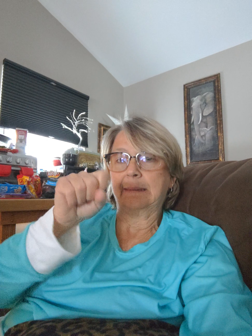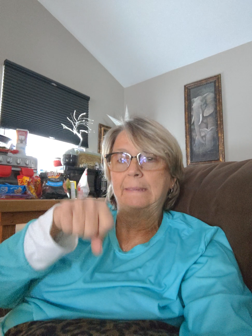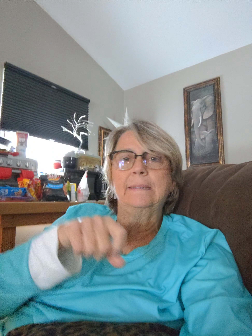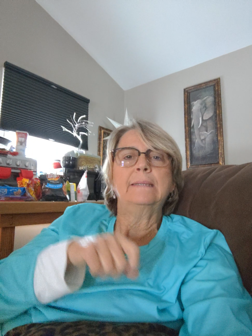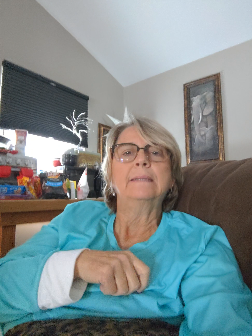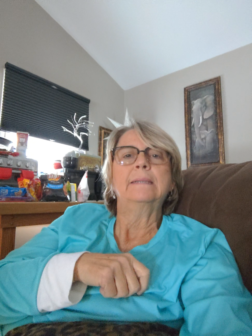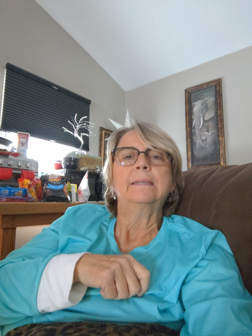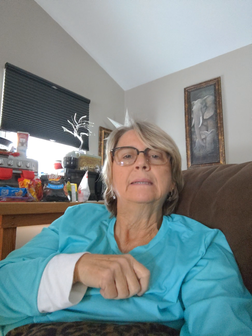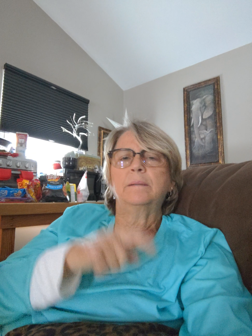yes